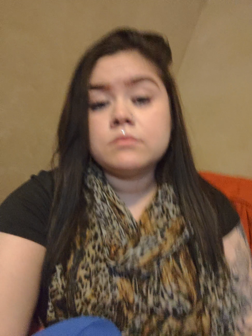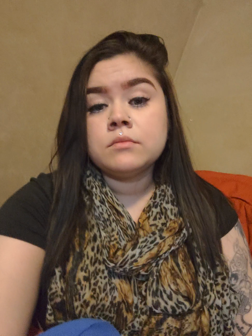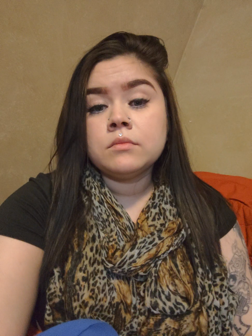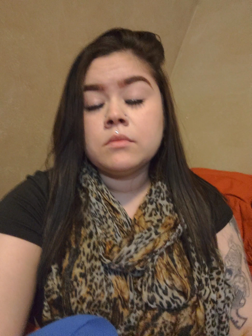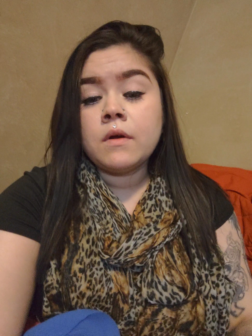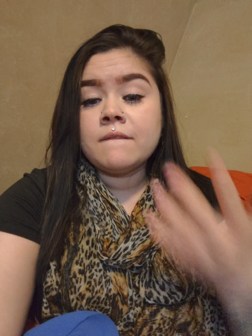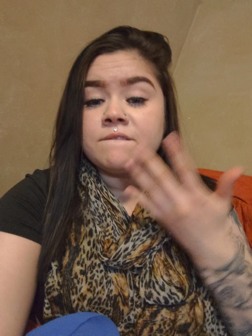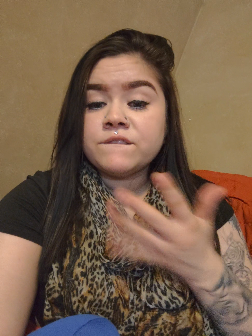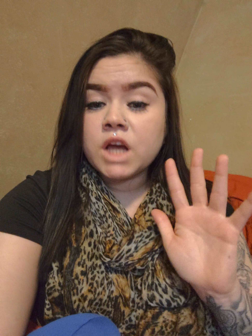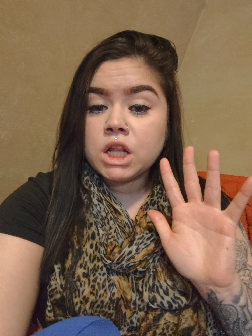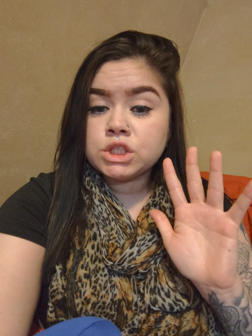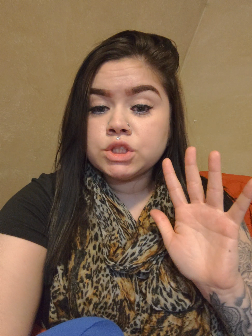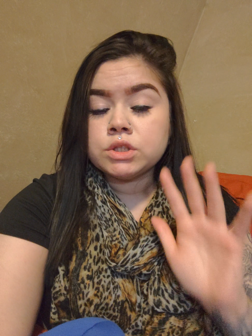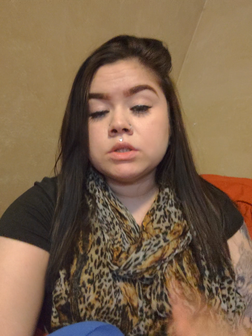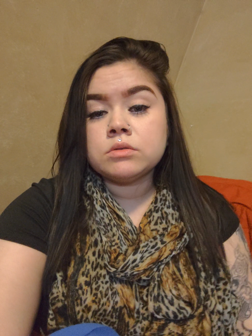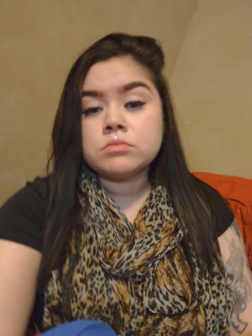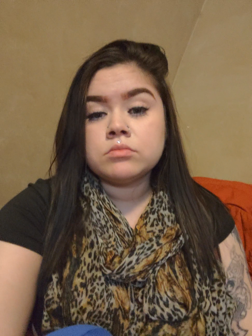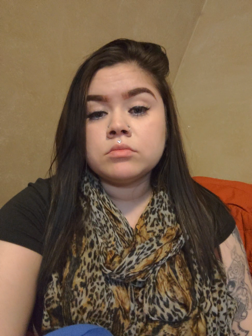finish